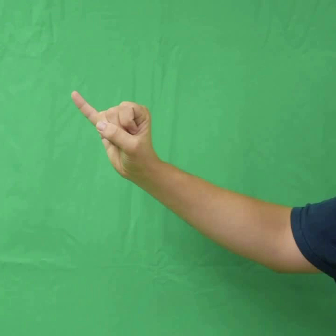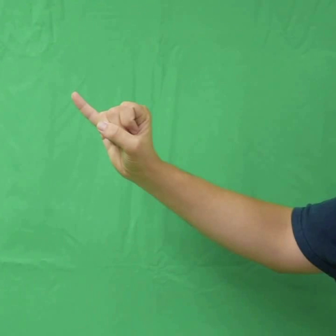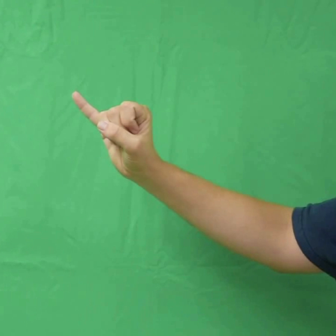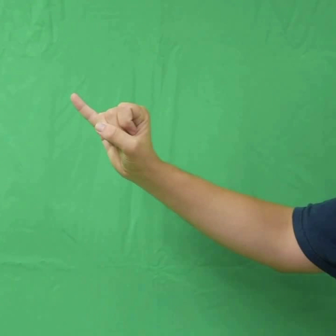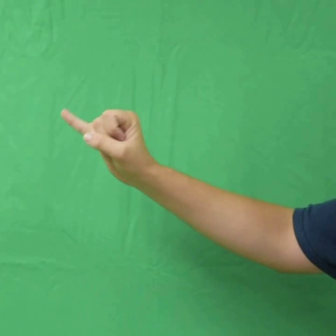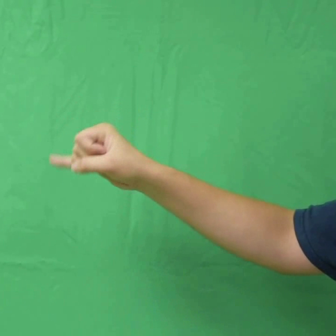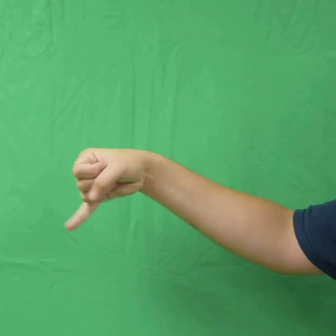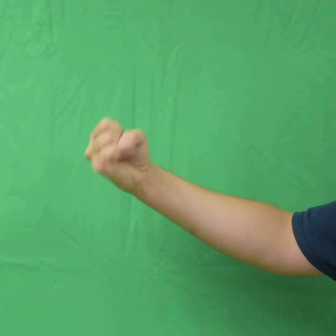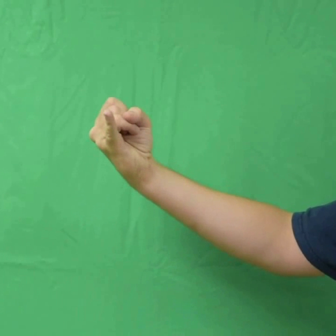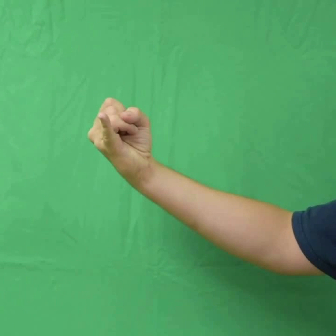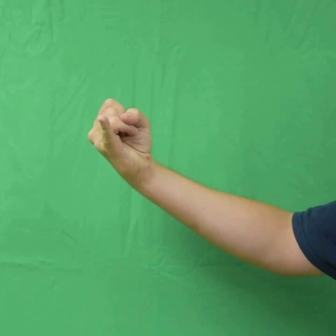J